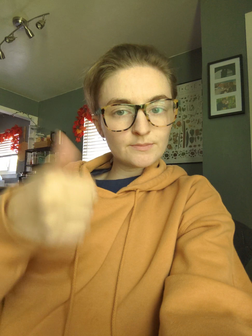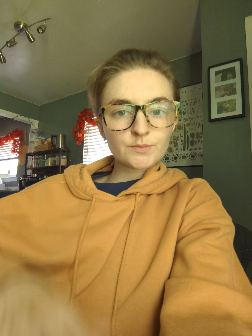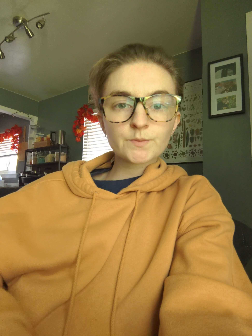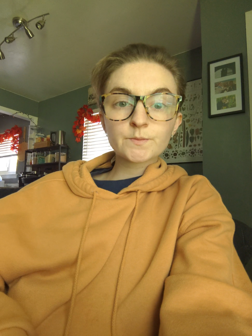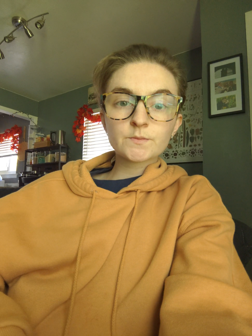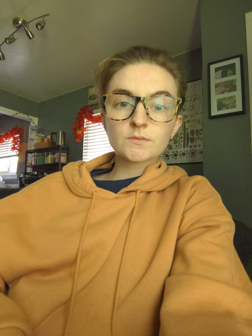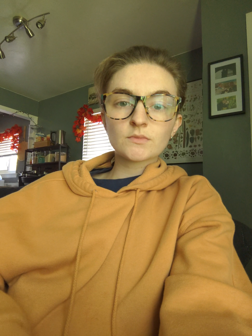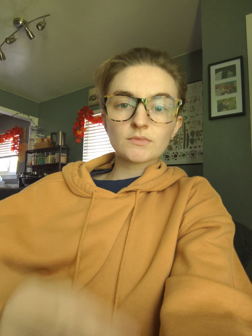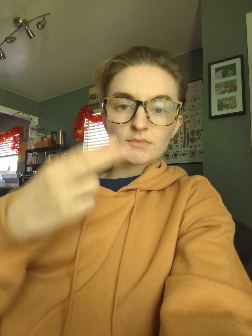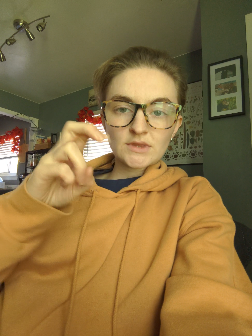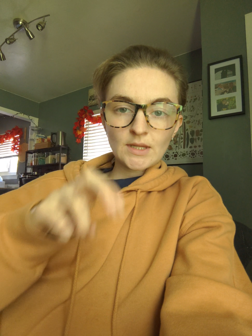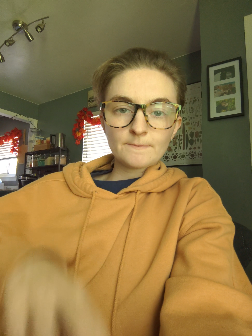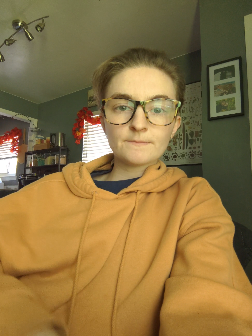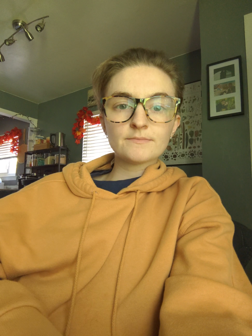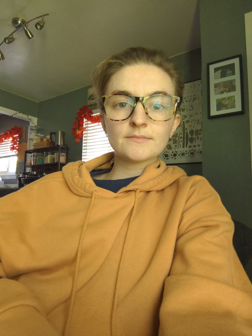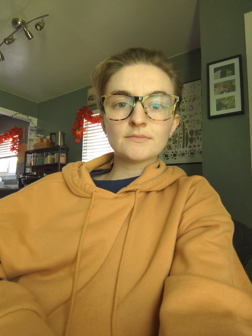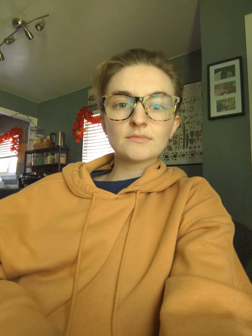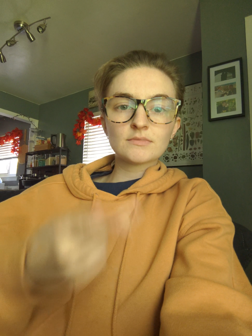high chair